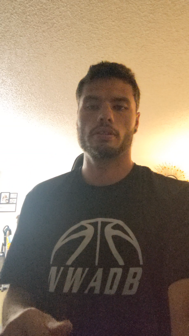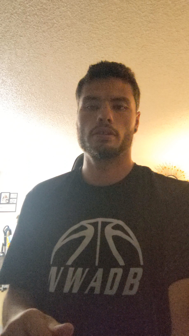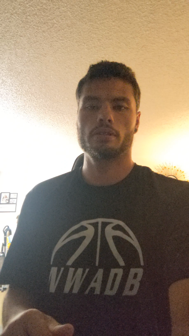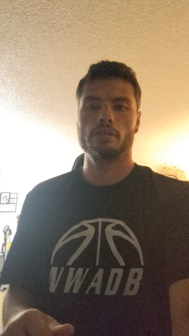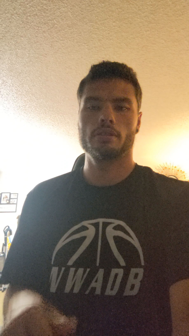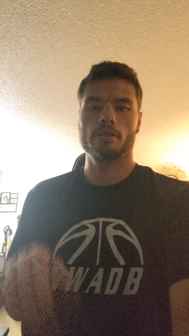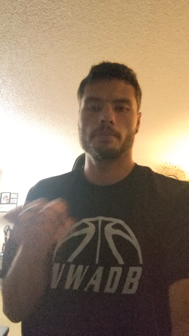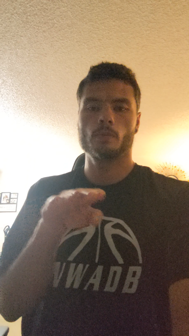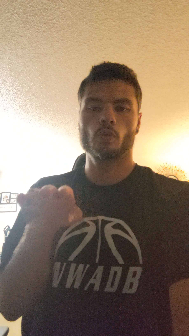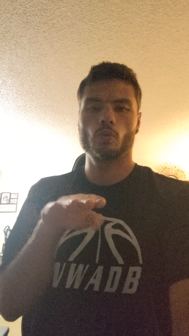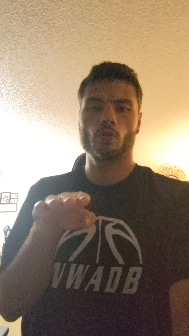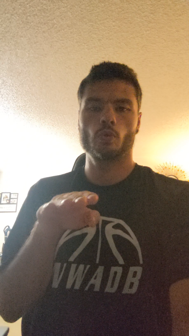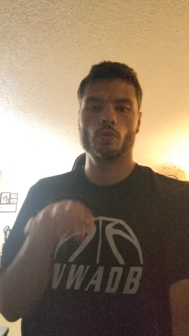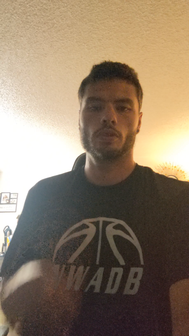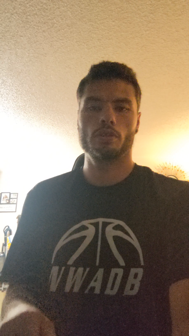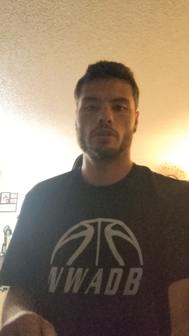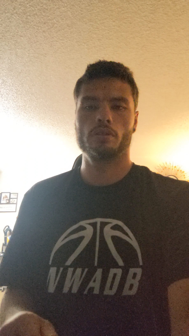boots